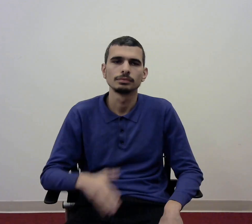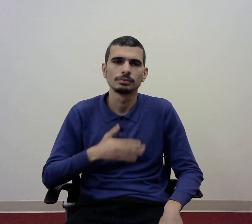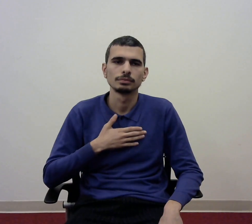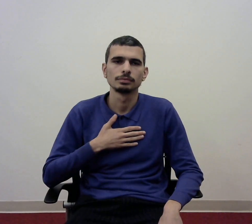mən